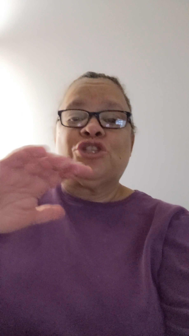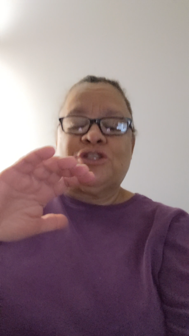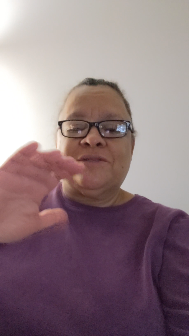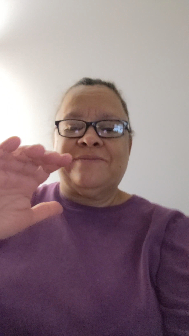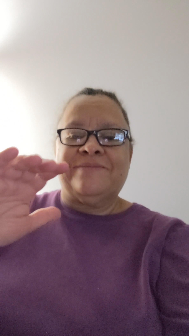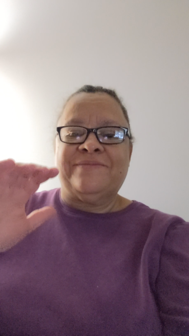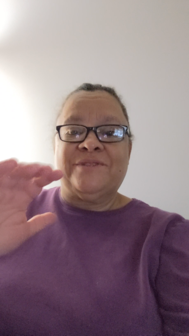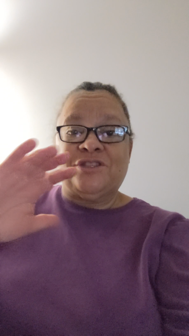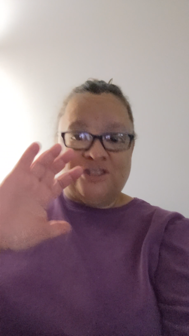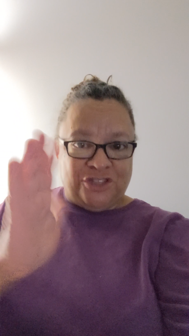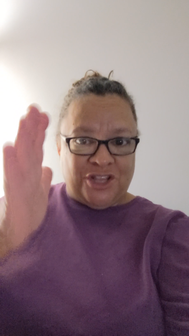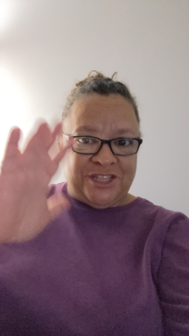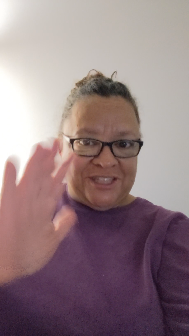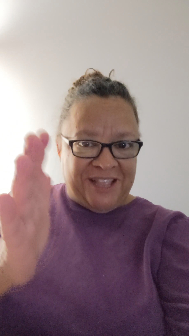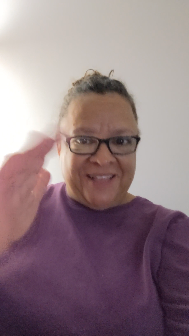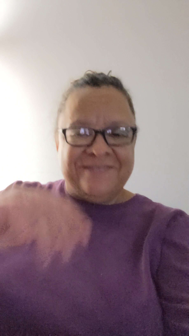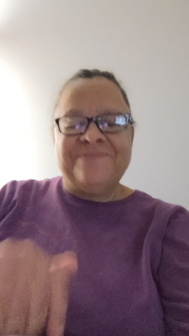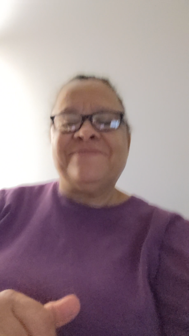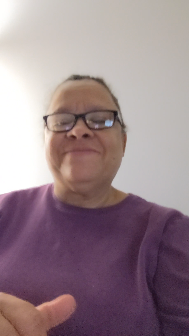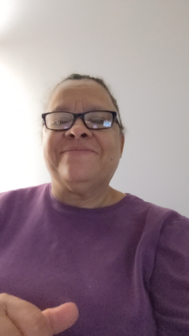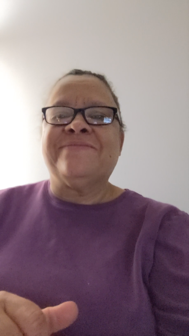cheese